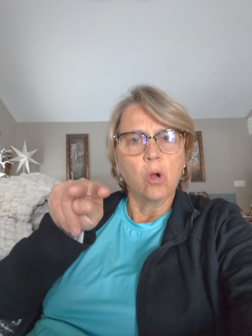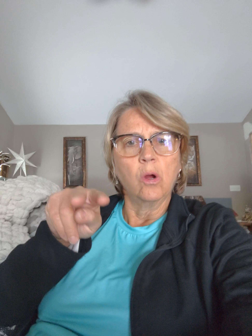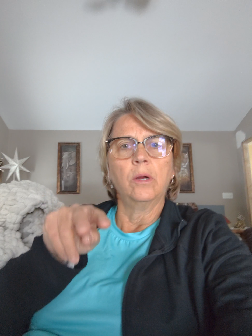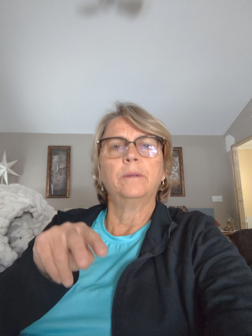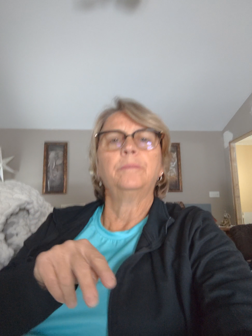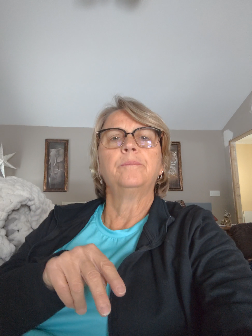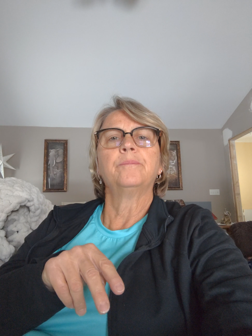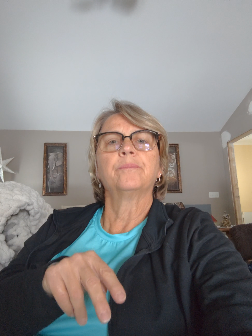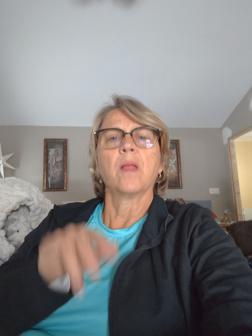look